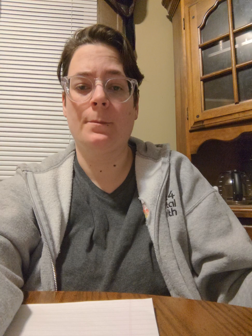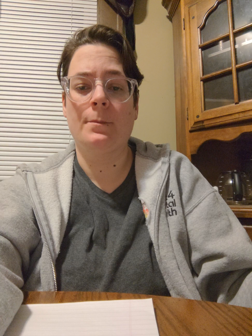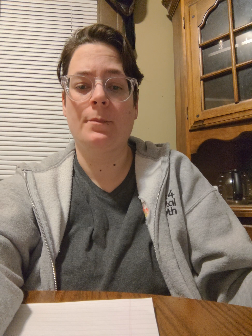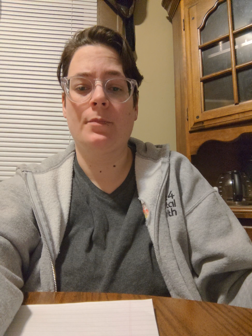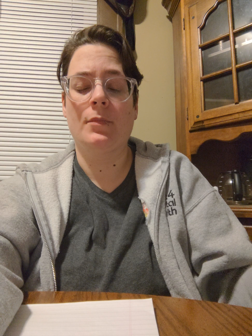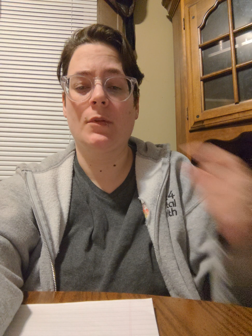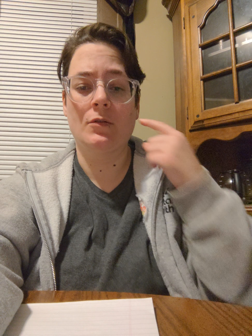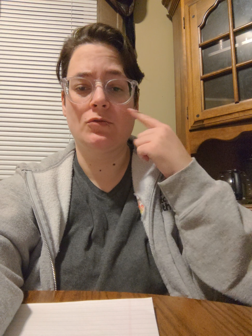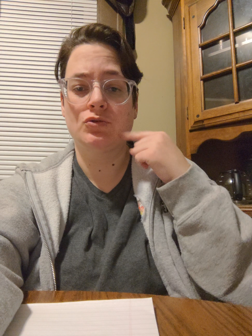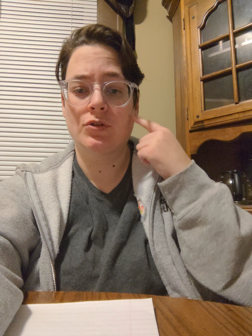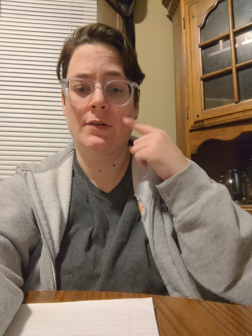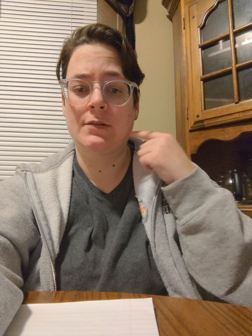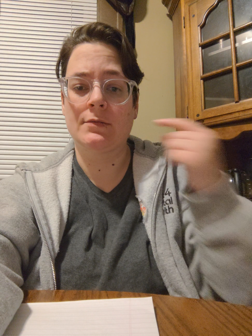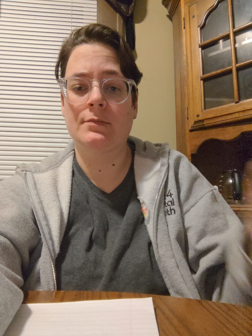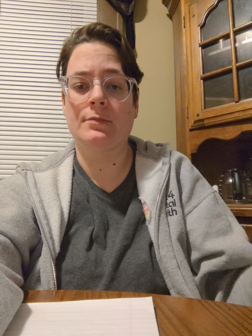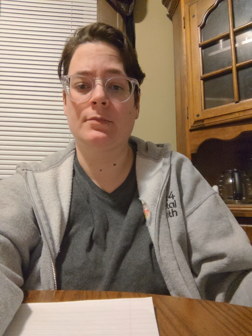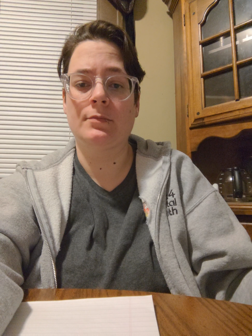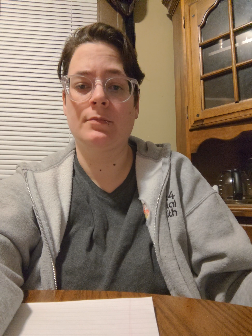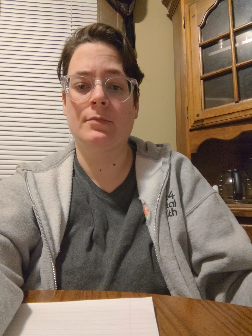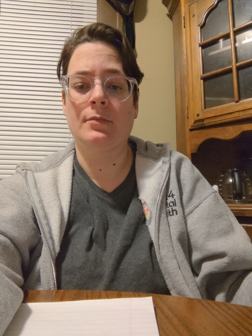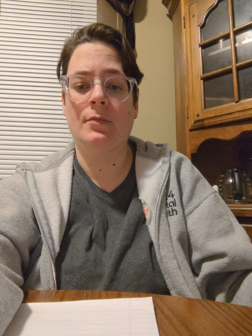cheek